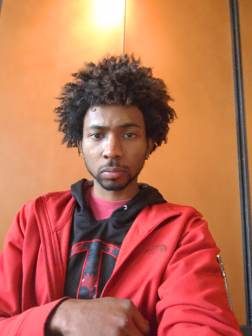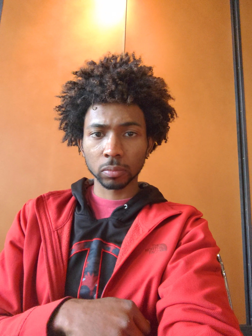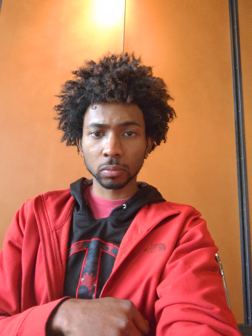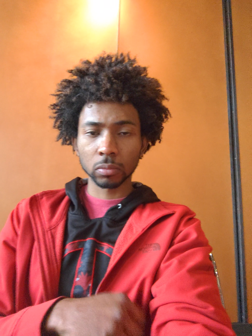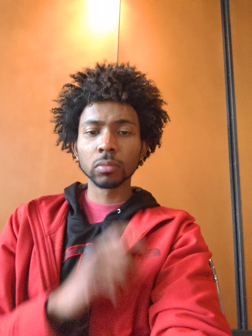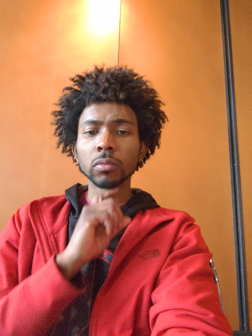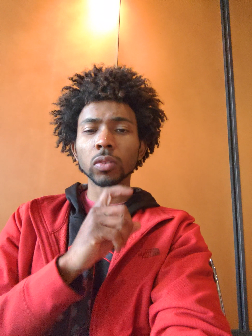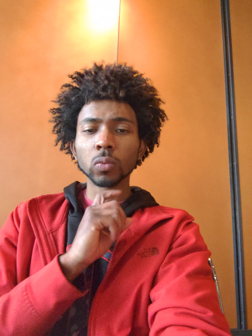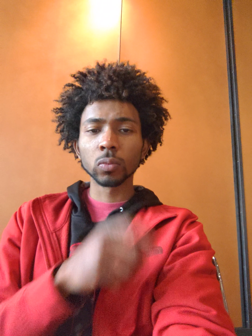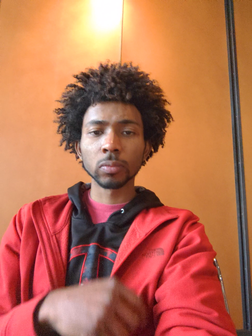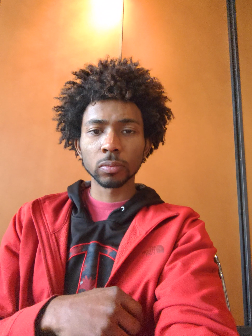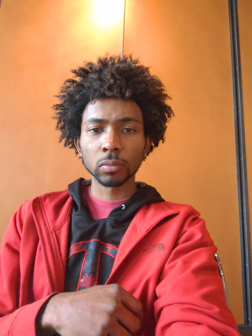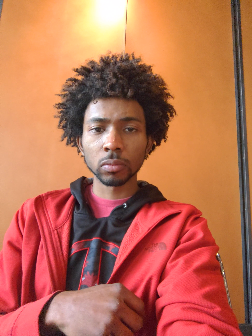garbage